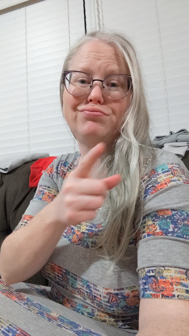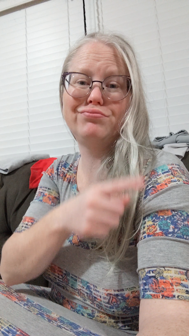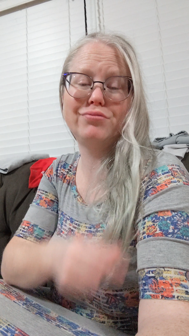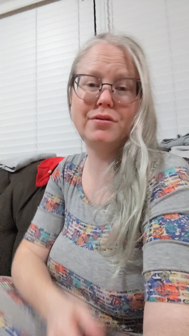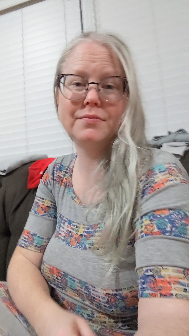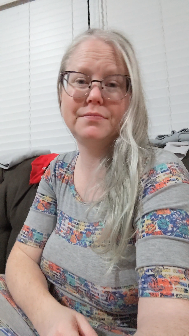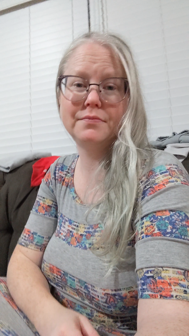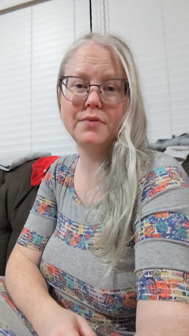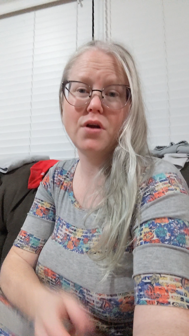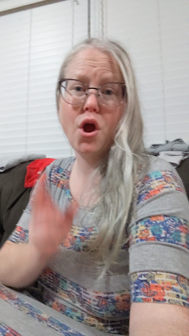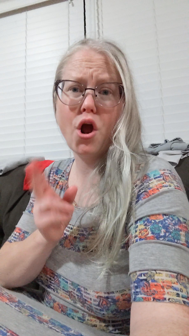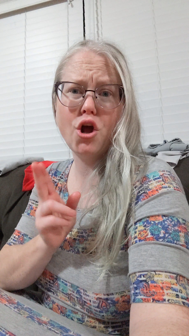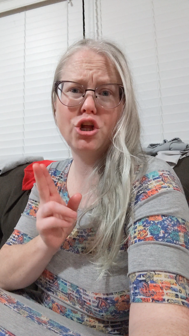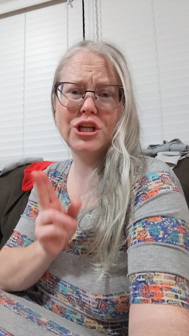hurry